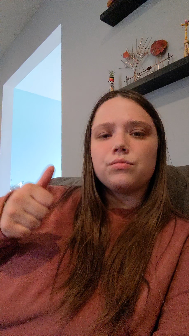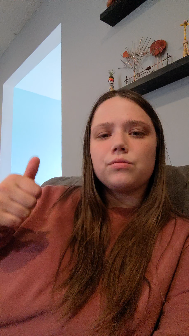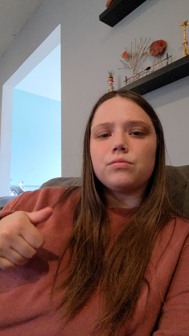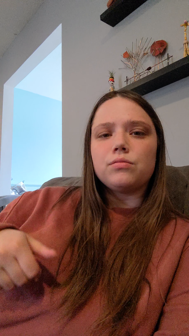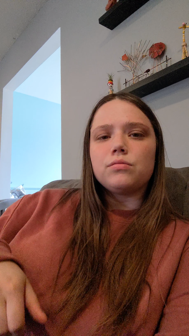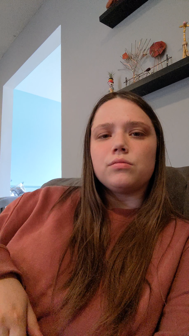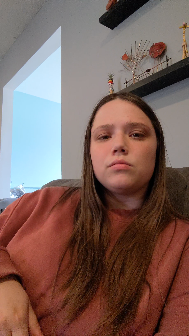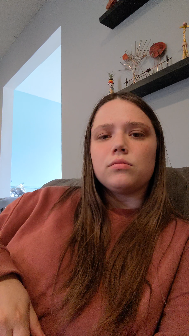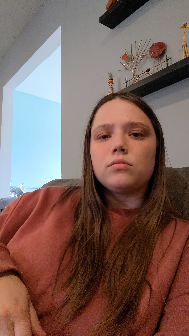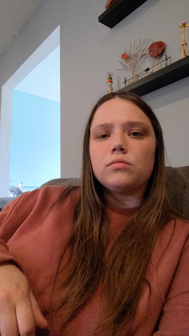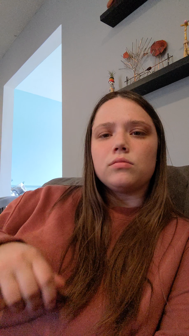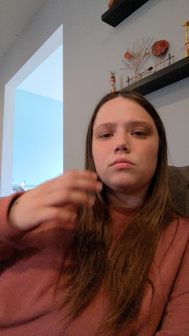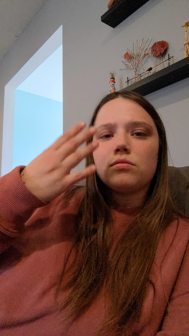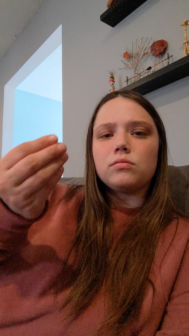got to